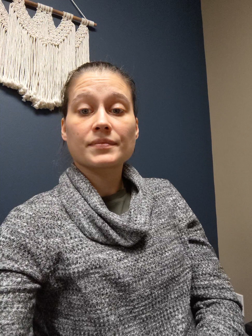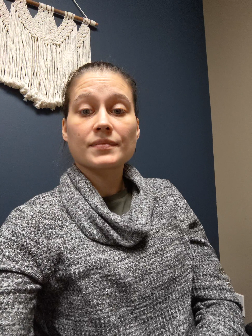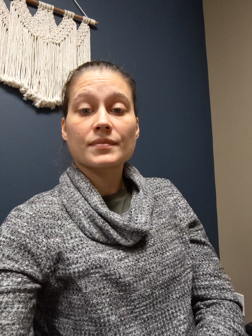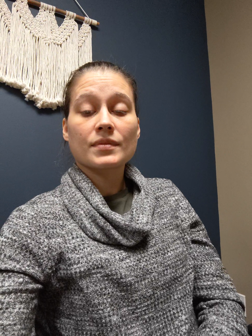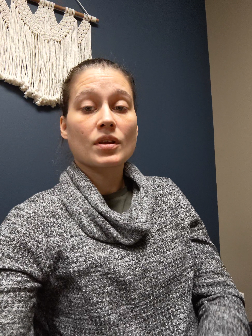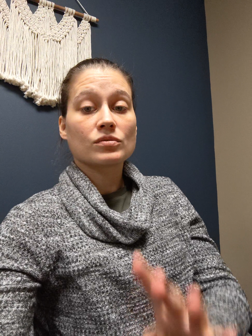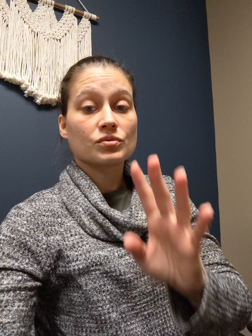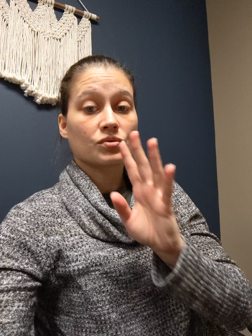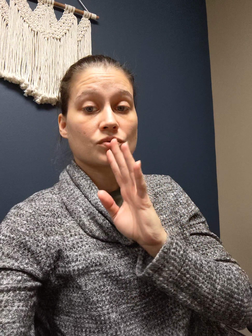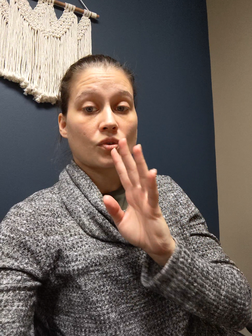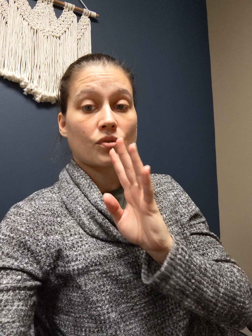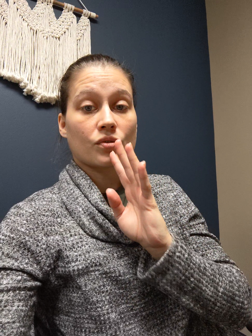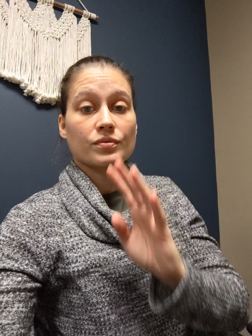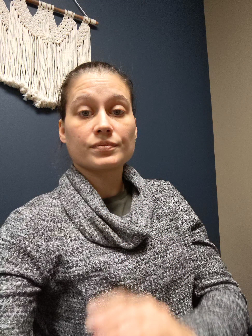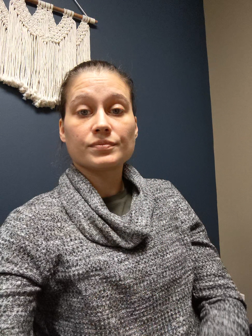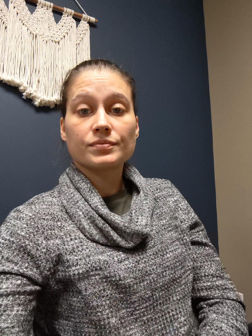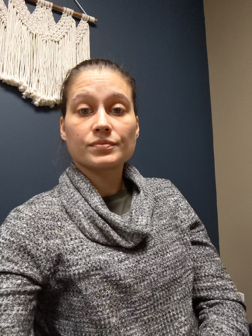talk